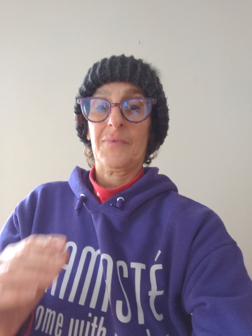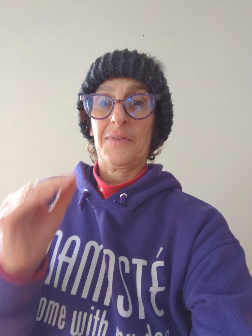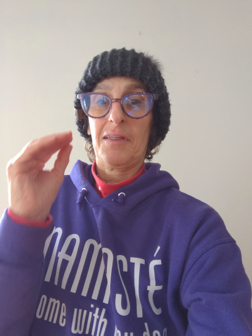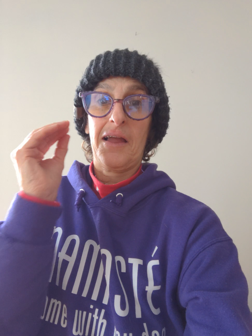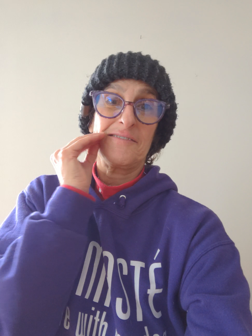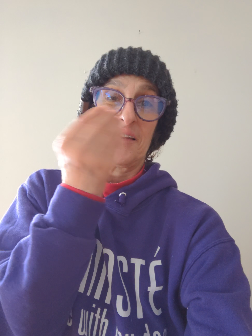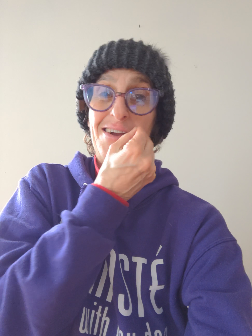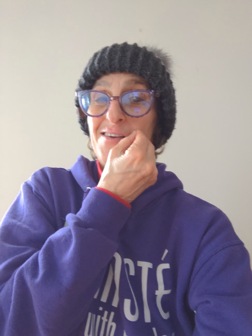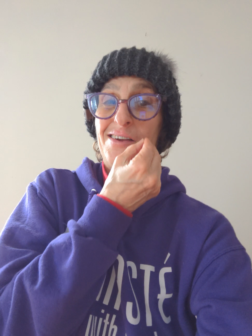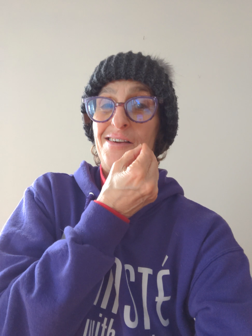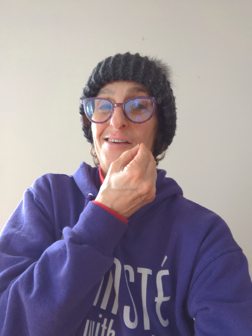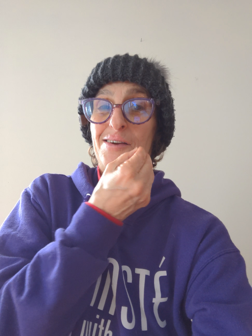flower